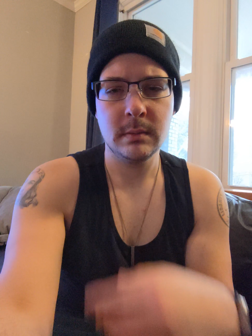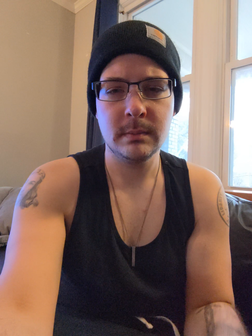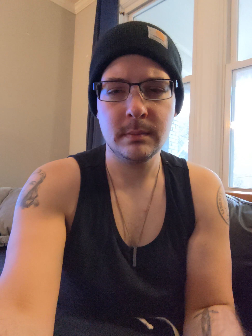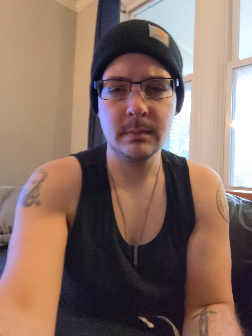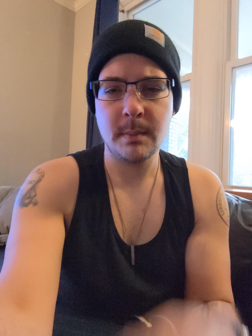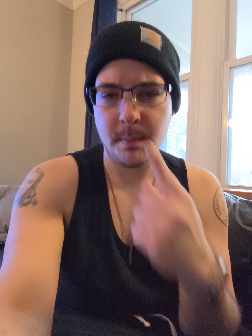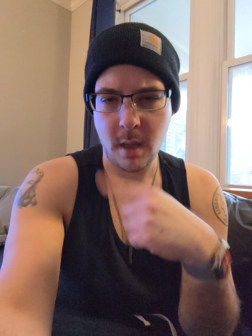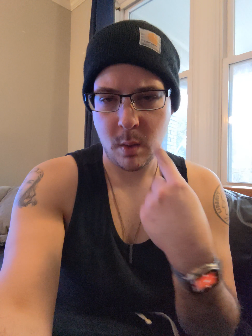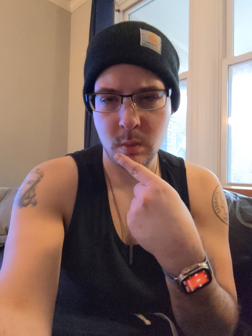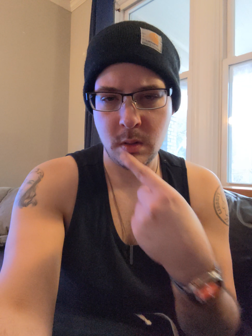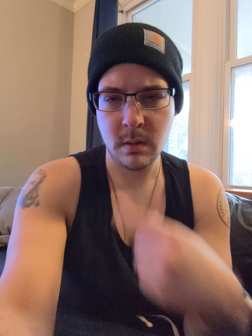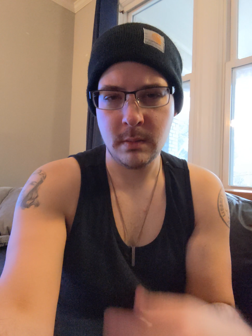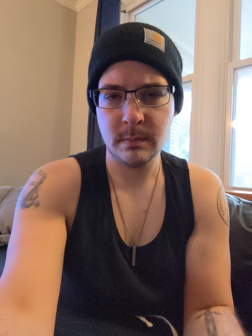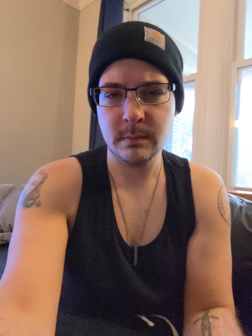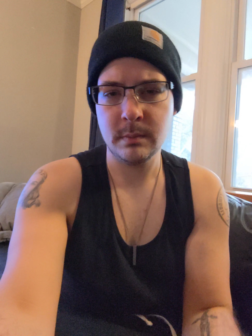mouth